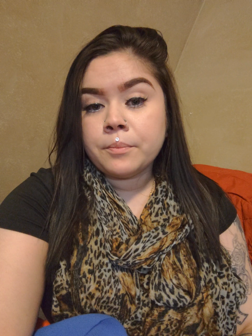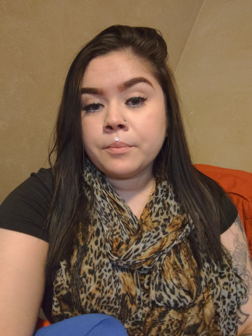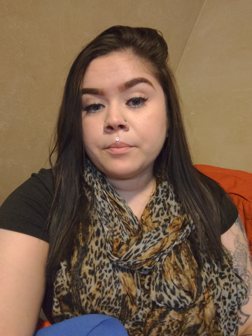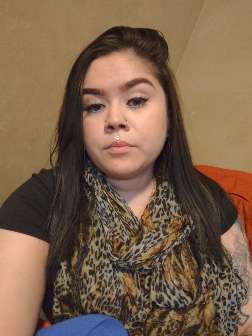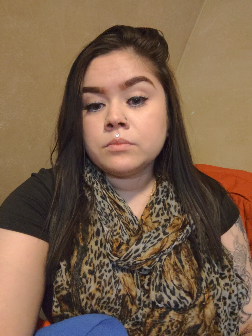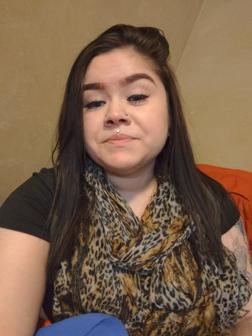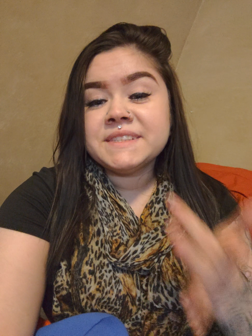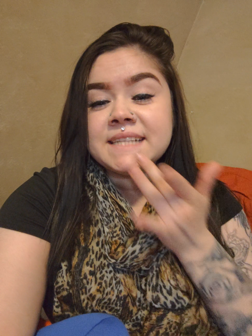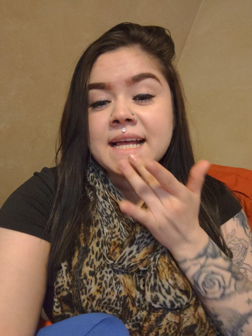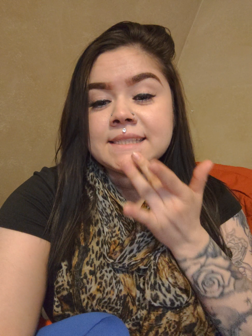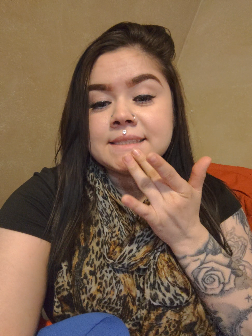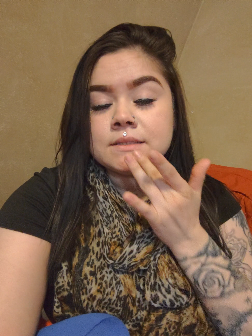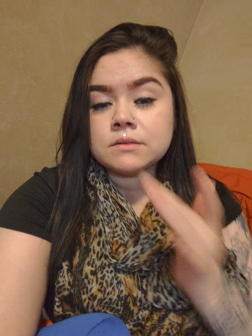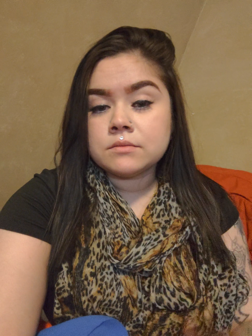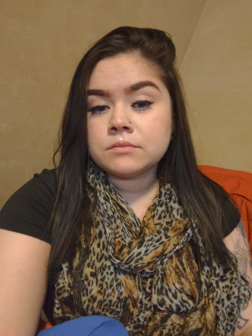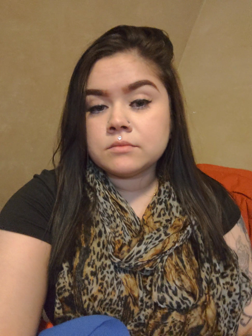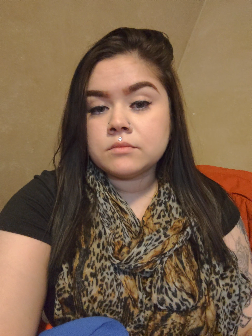taste